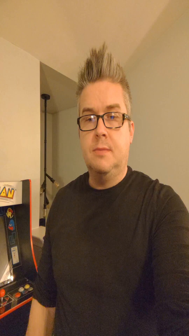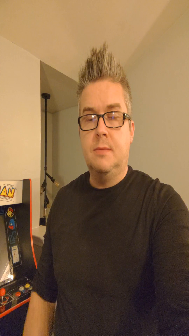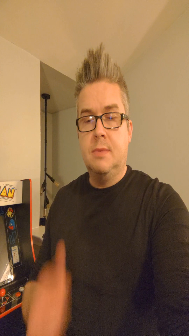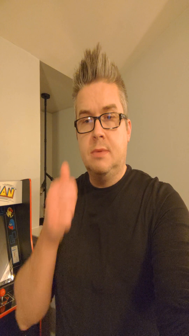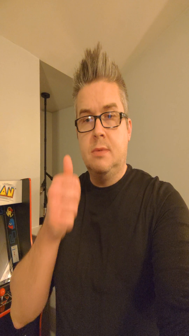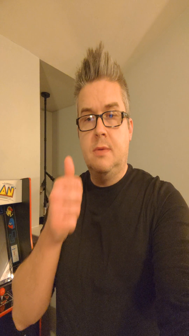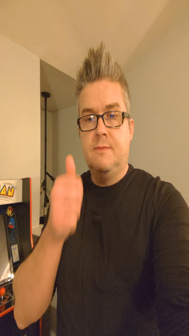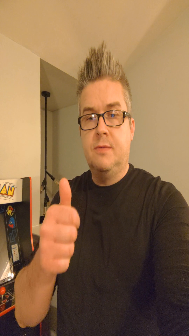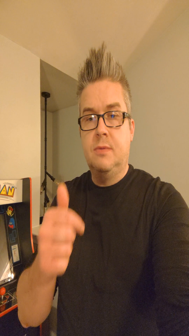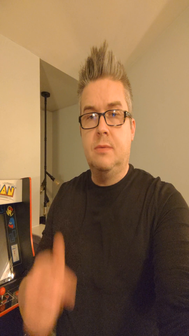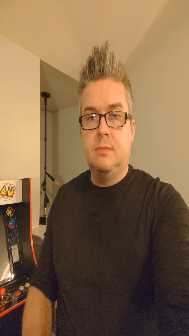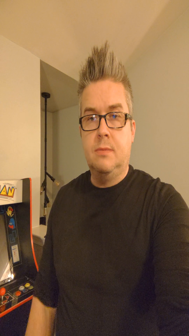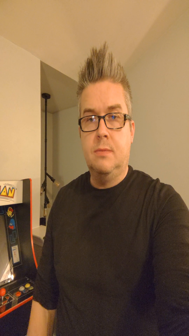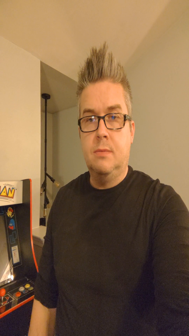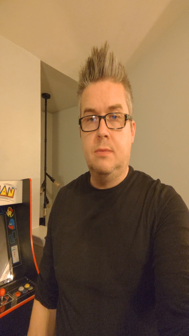yourself